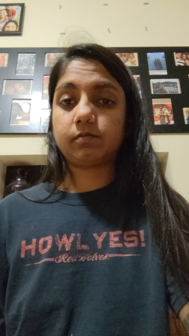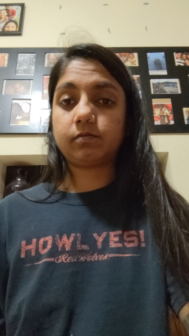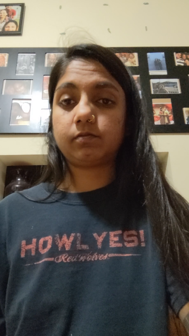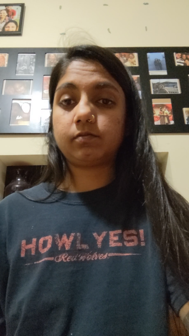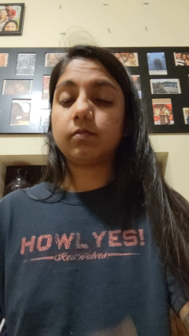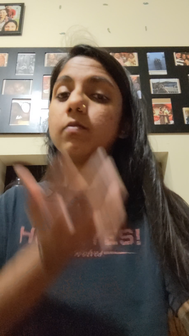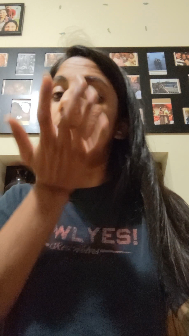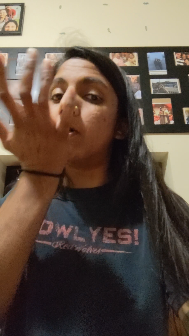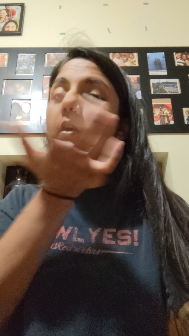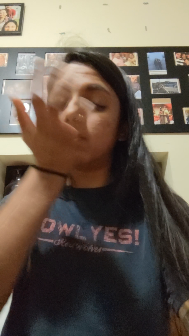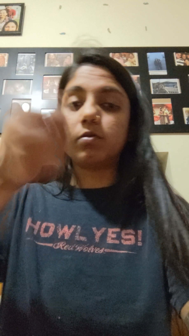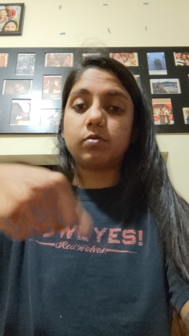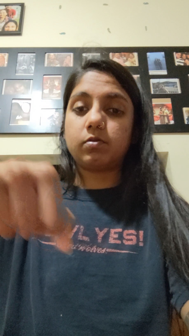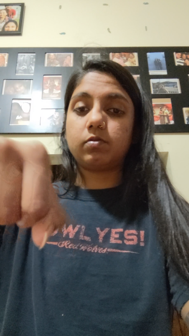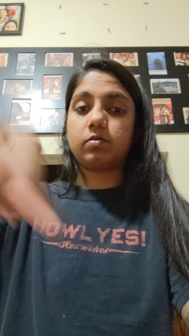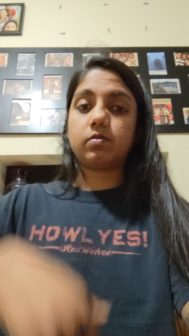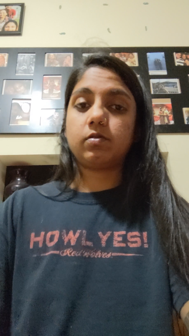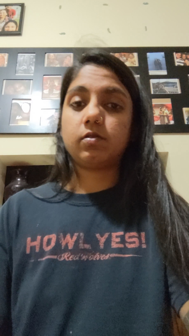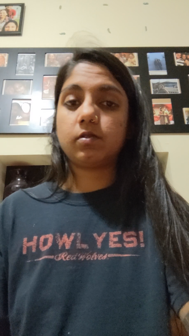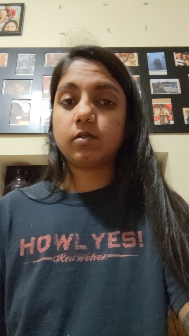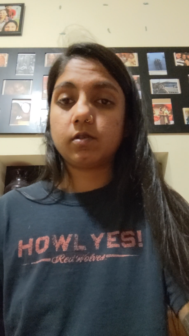lawn mower